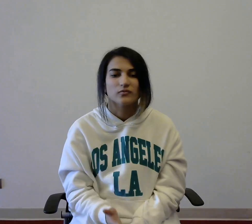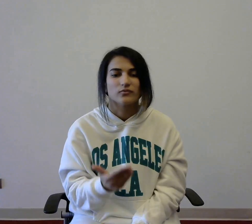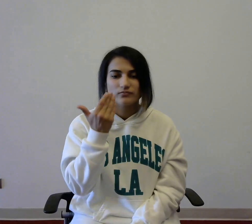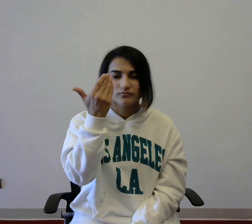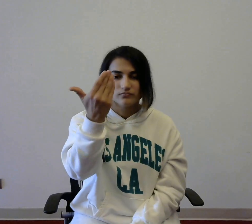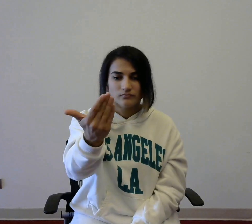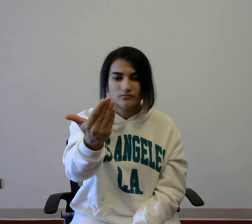siz